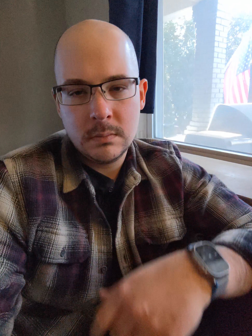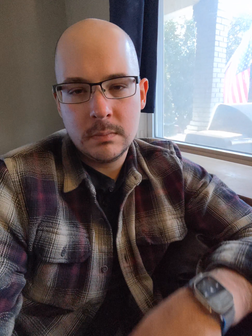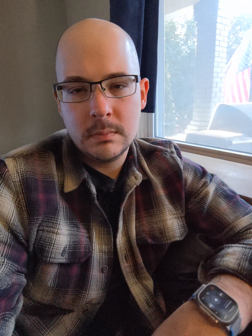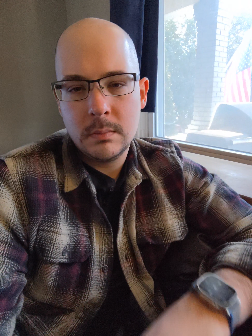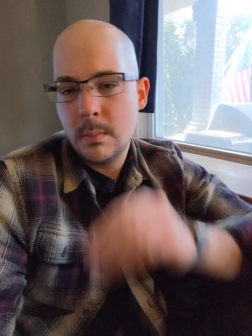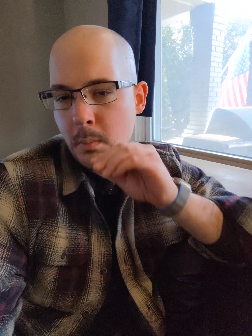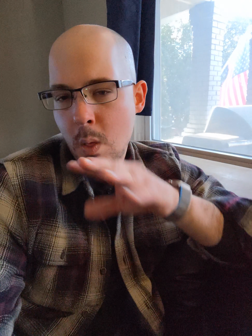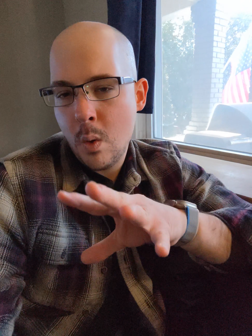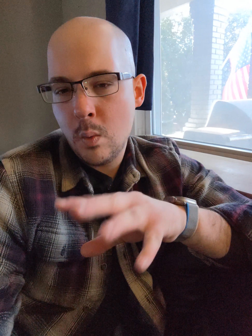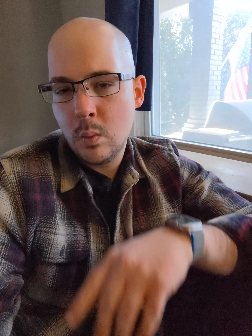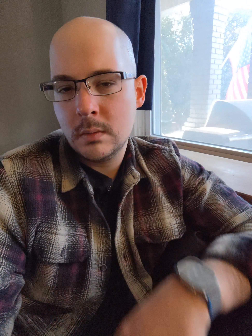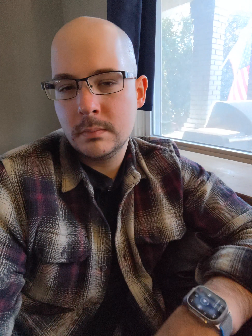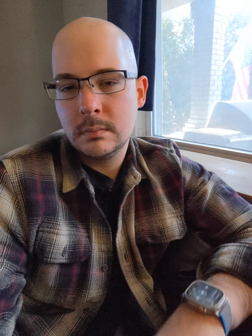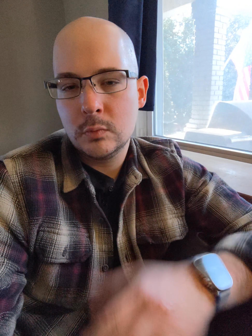blow